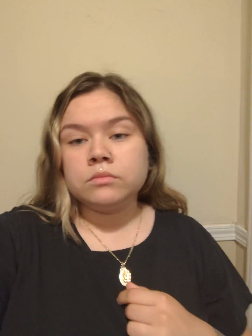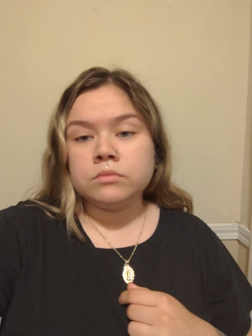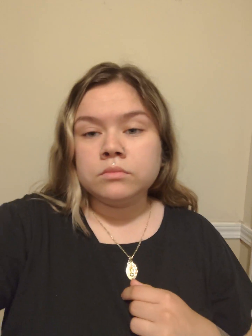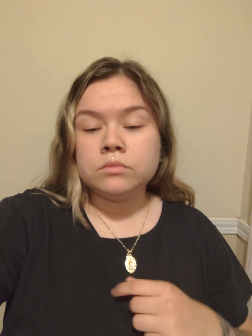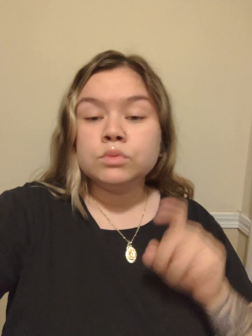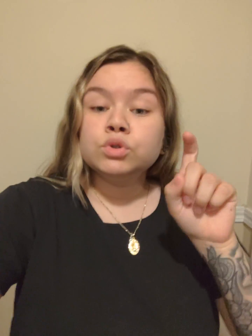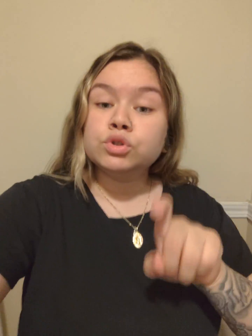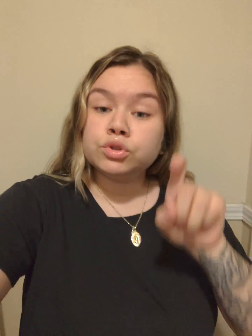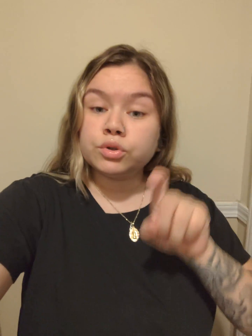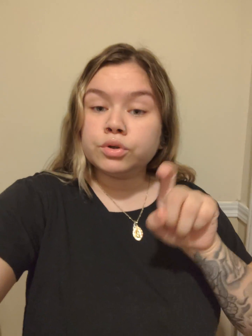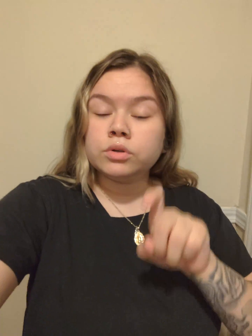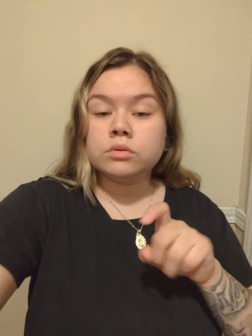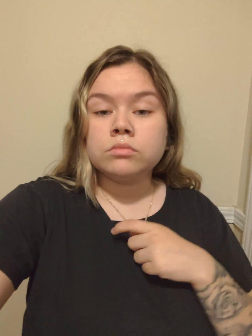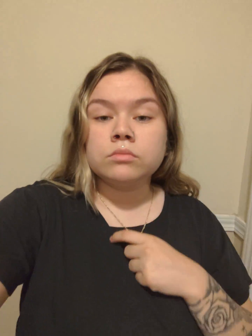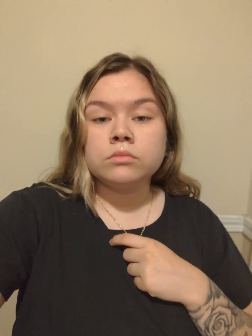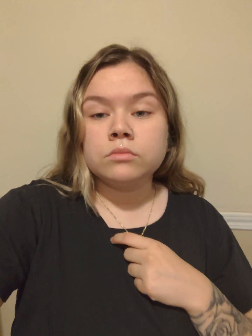should